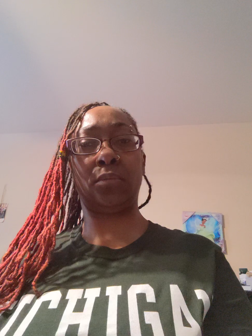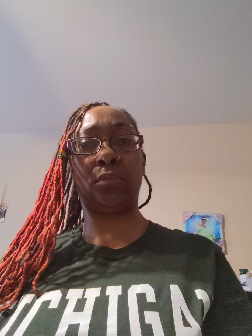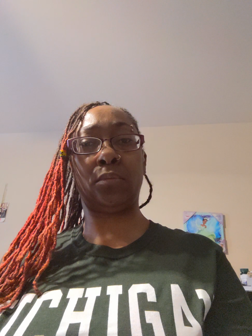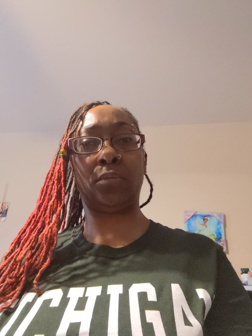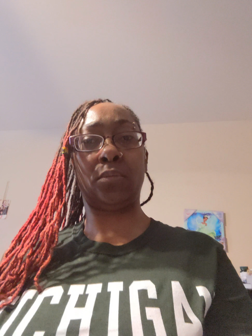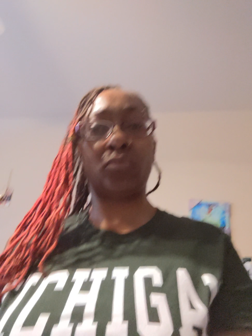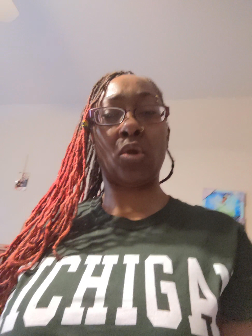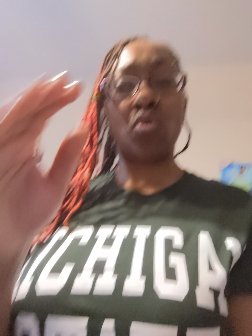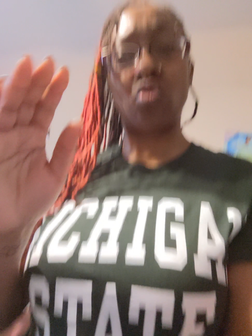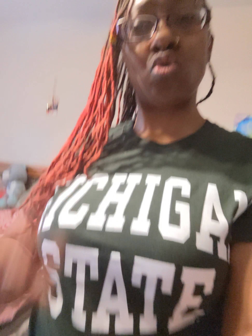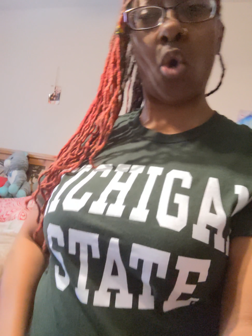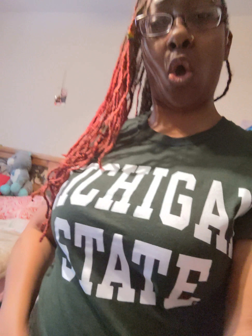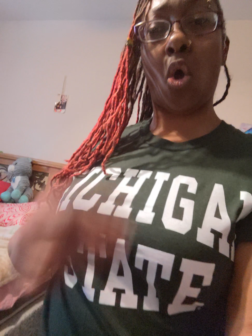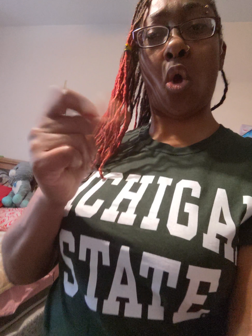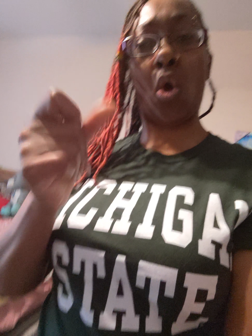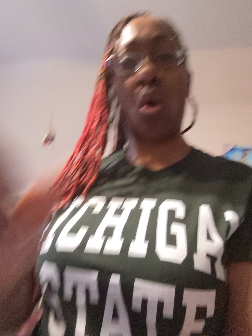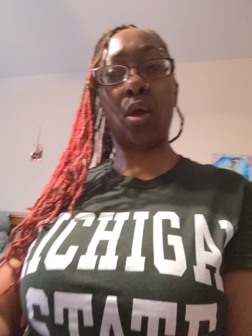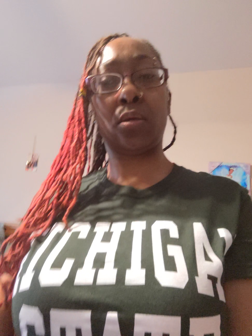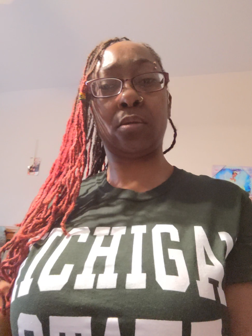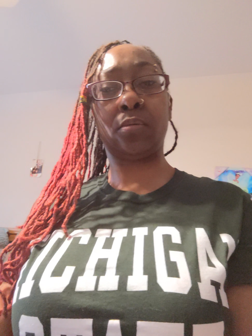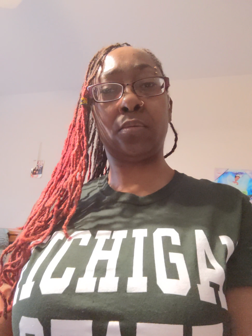dog